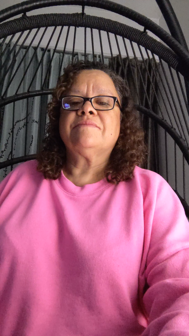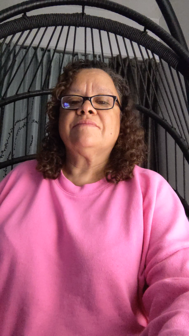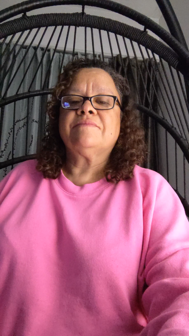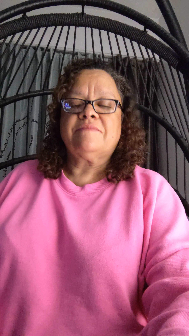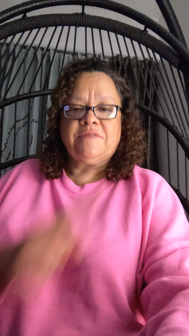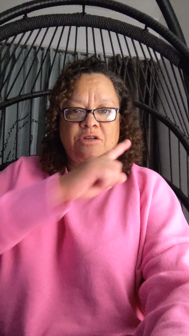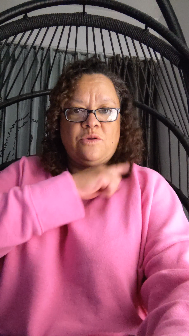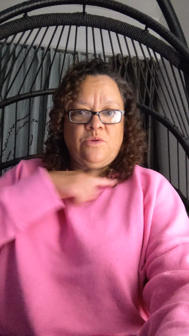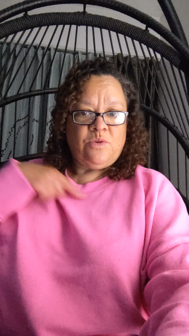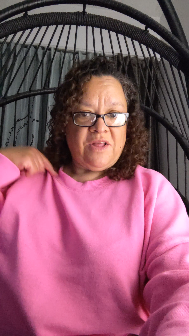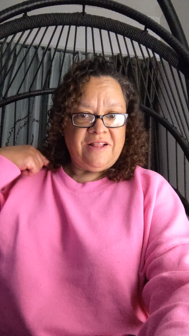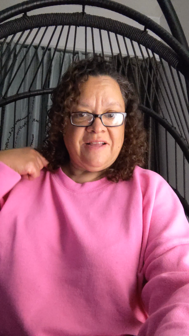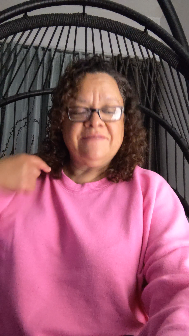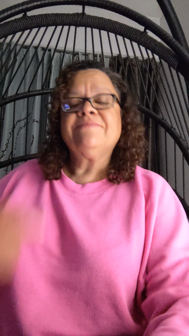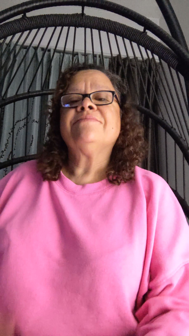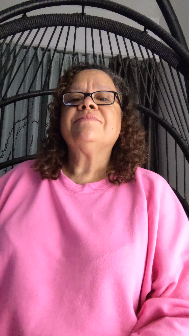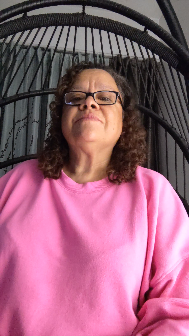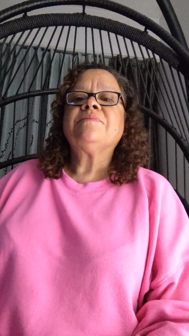necklace